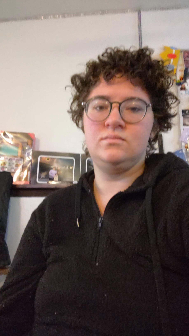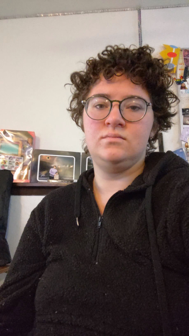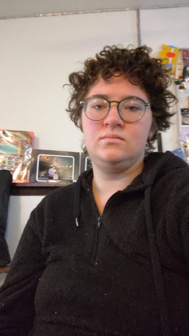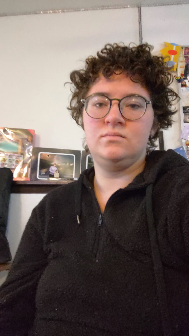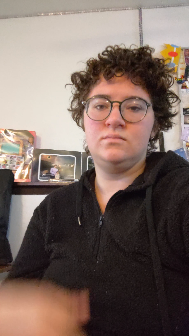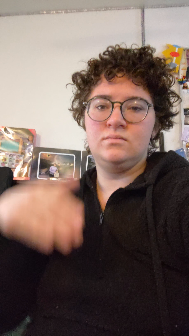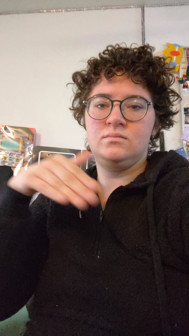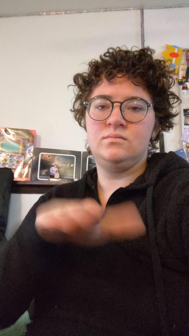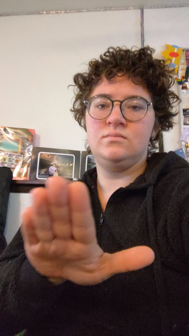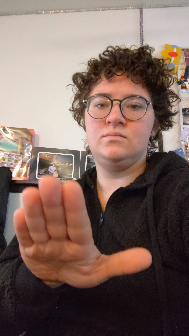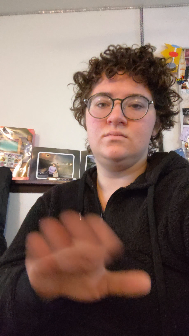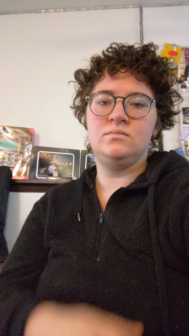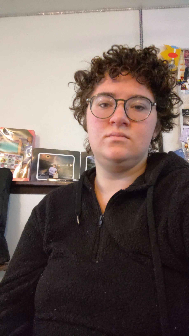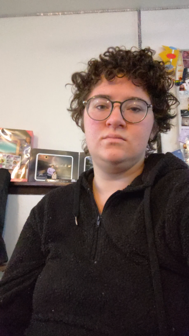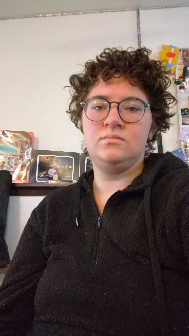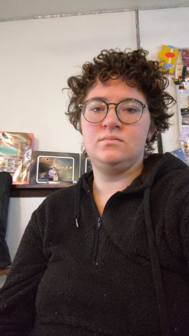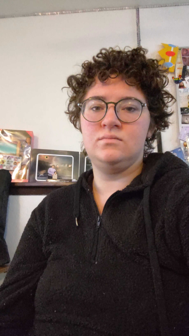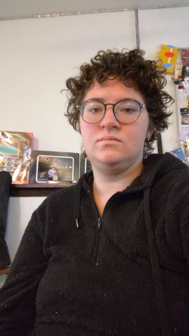enter